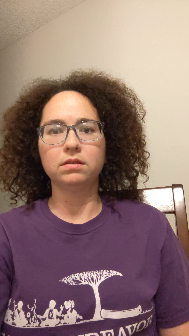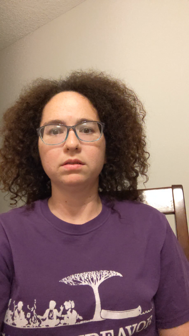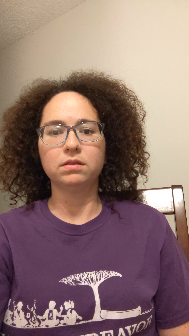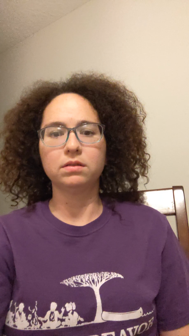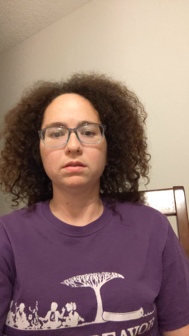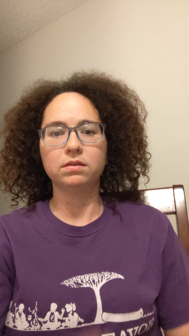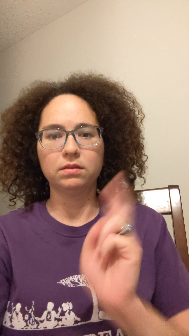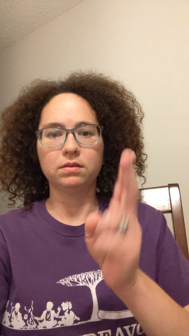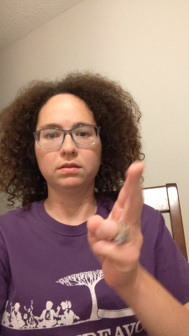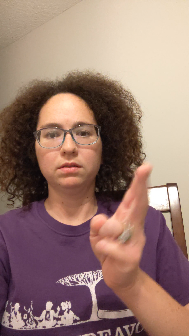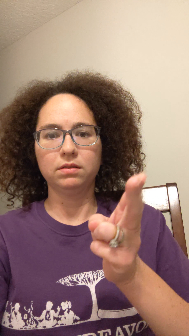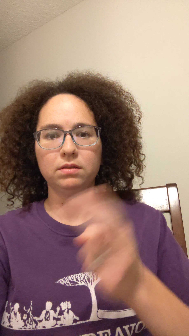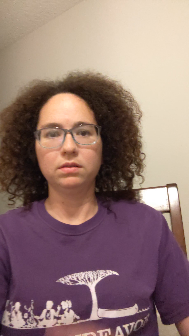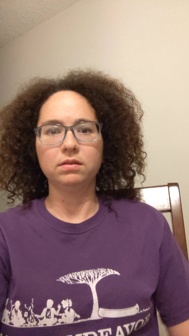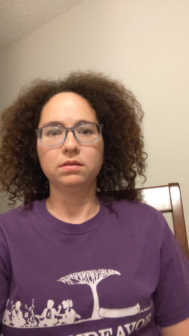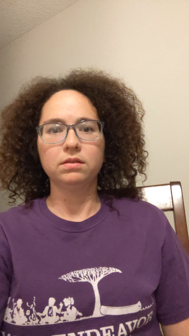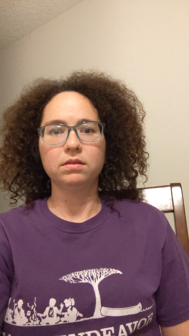hurry